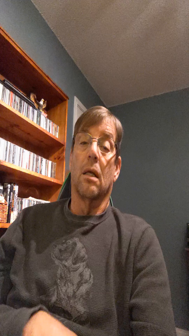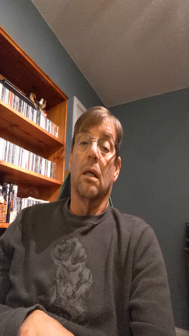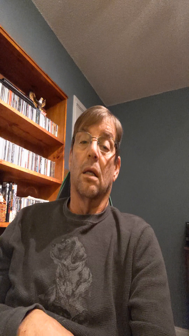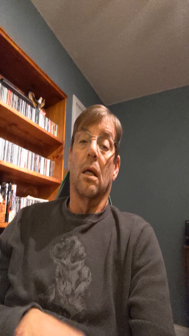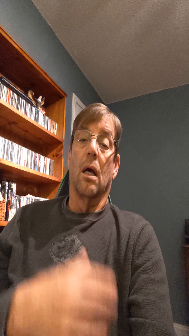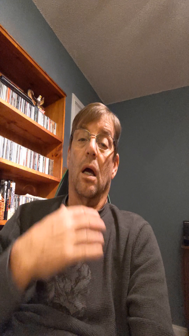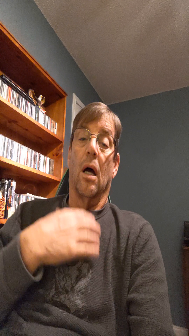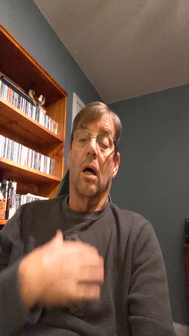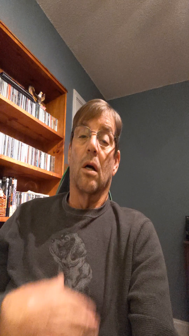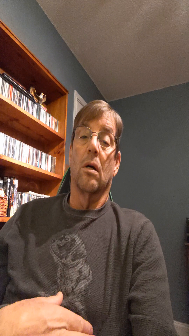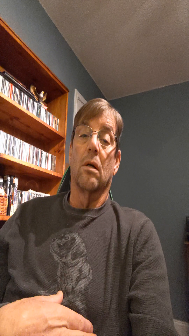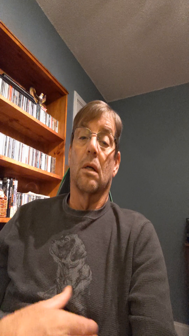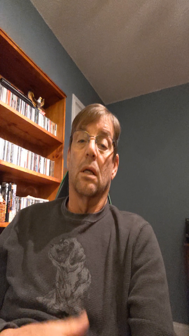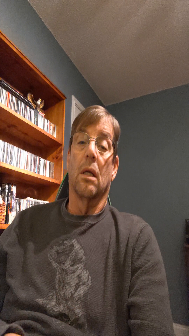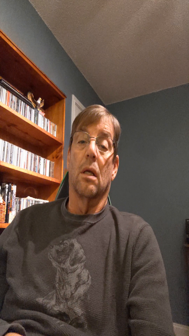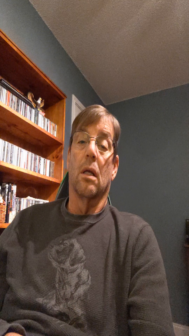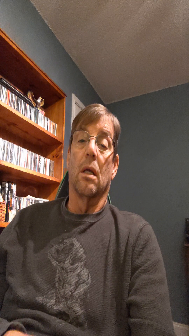hungry